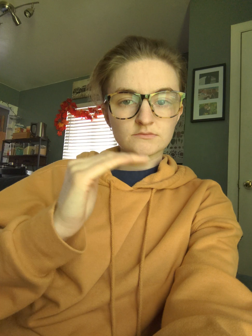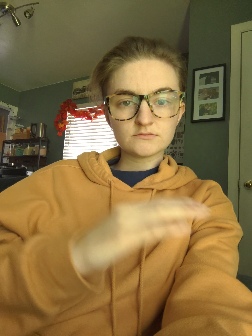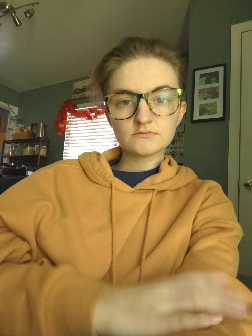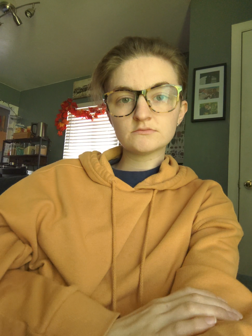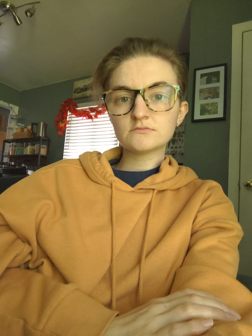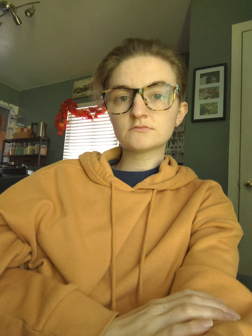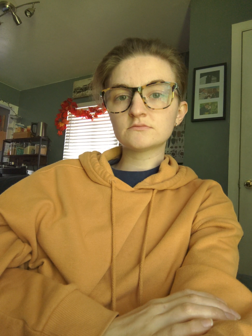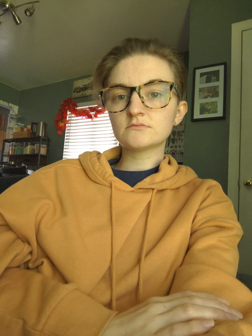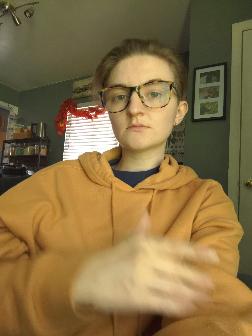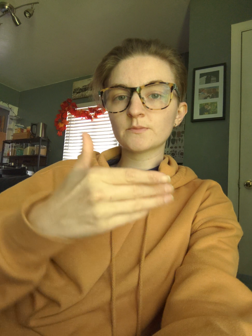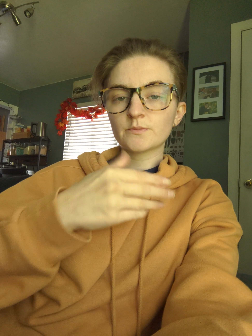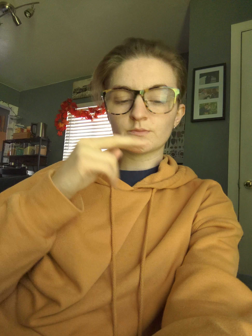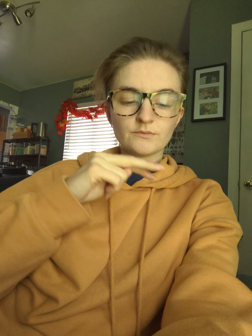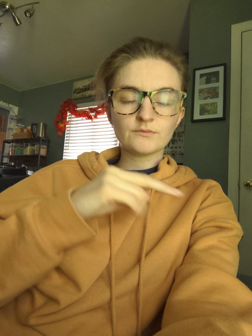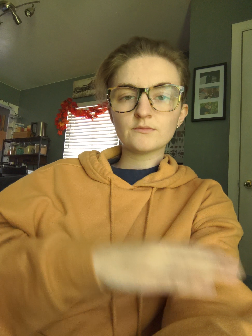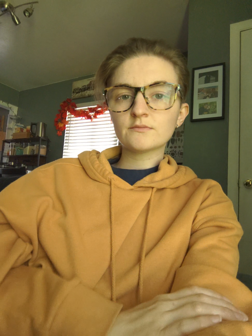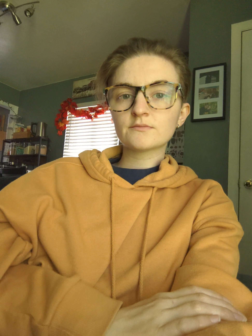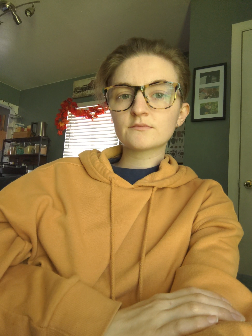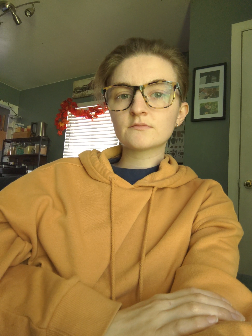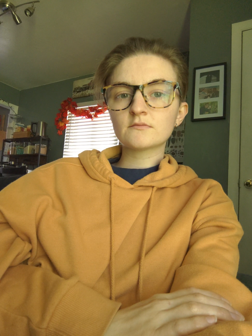babysitter